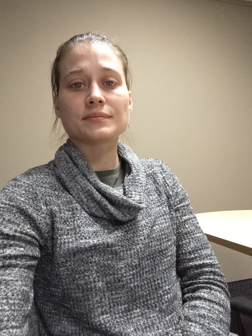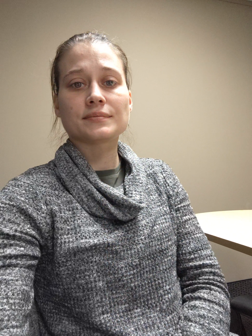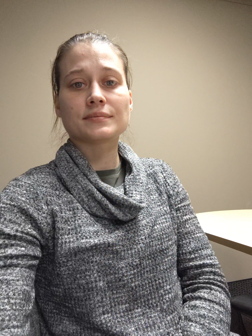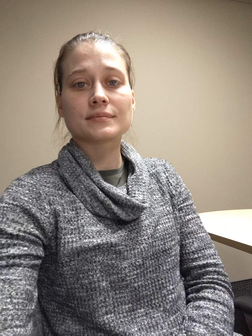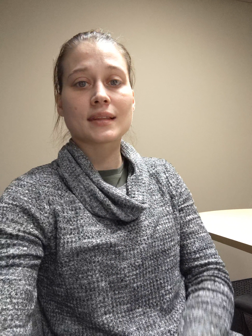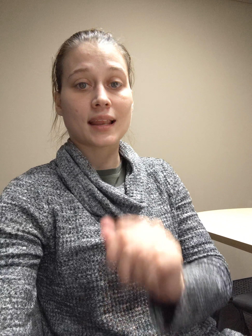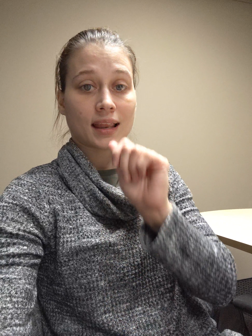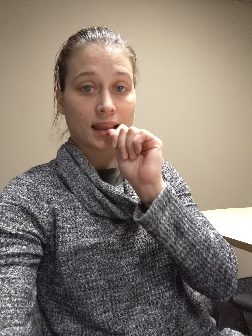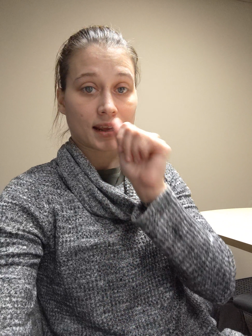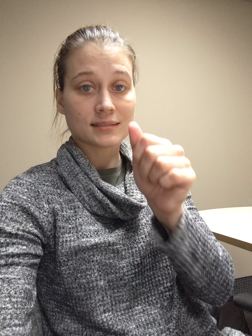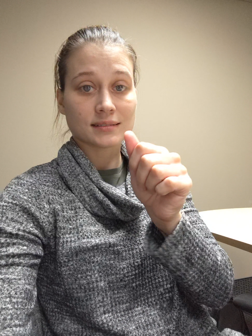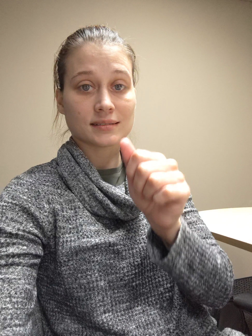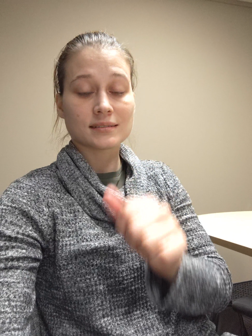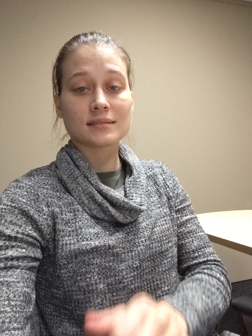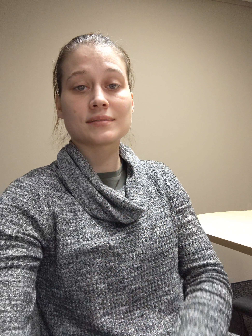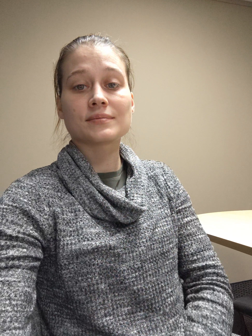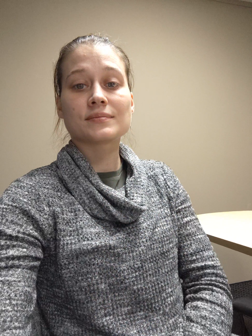nuts